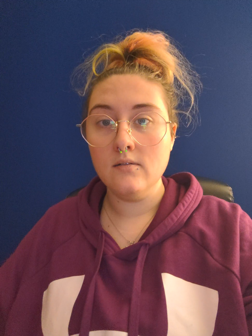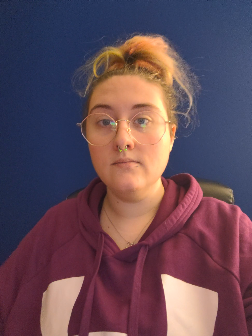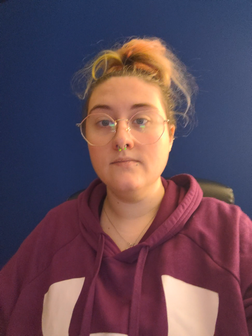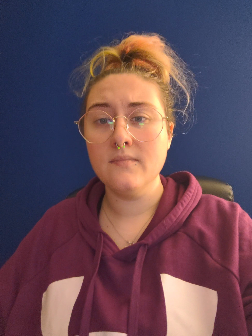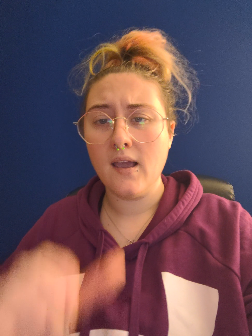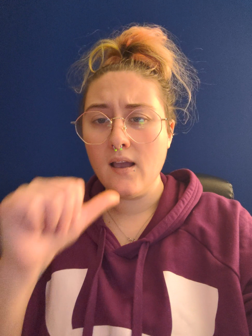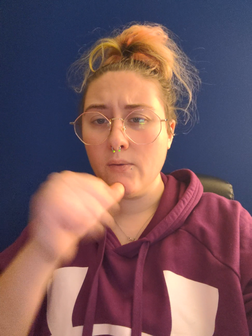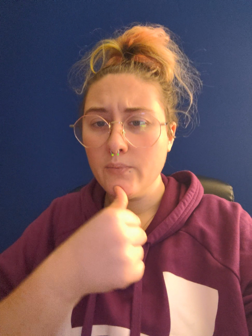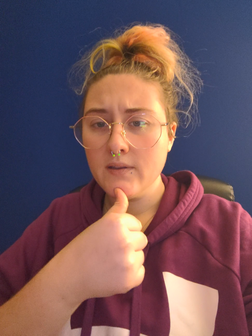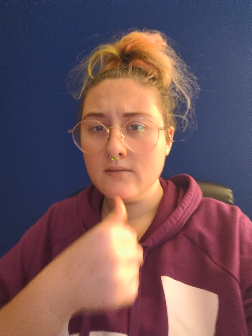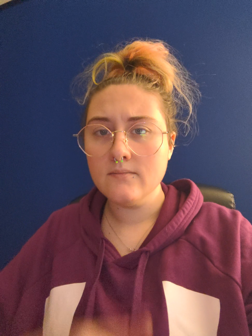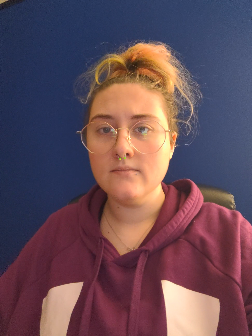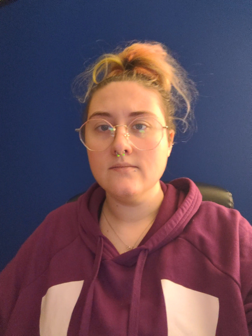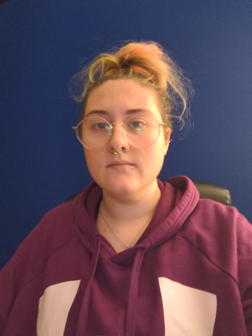owie